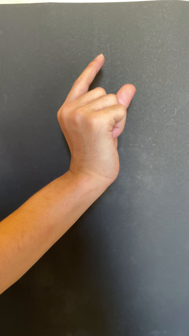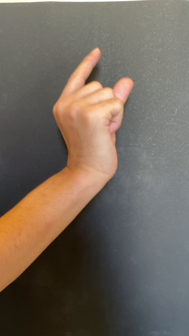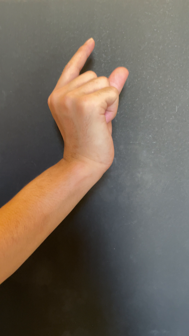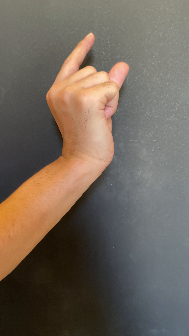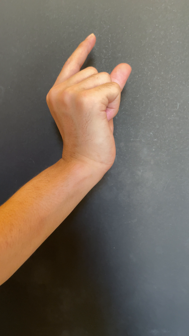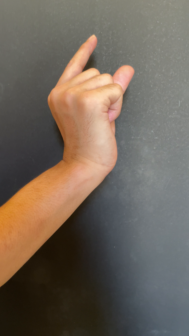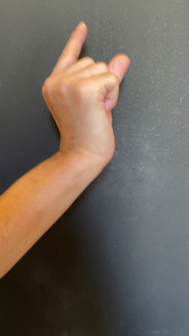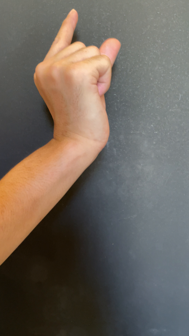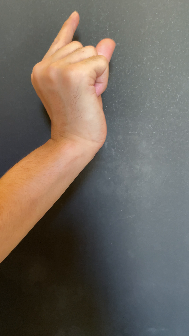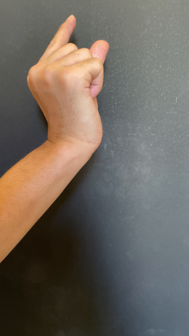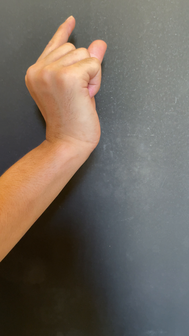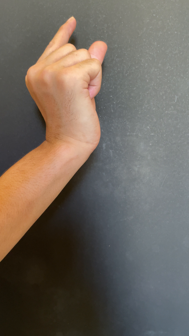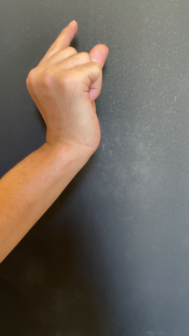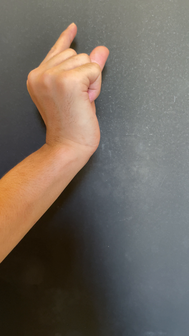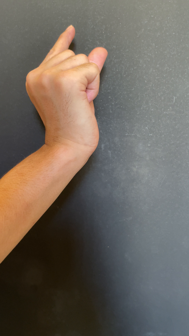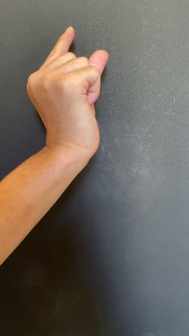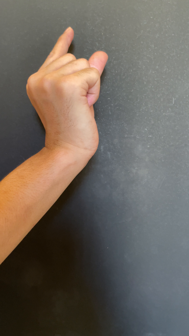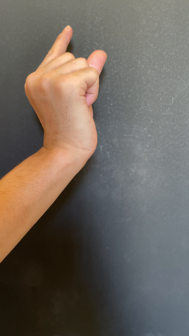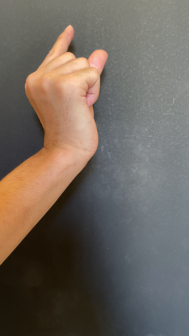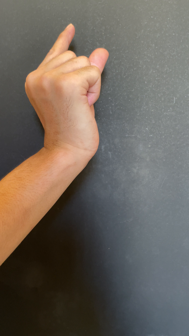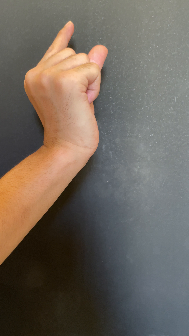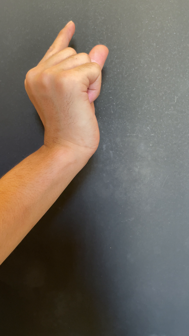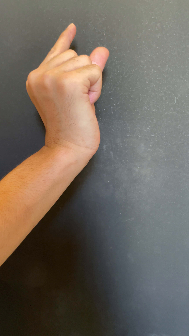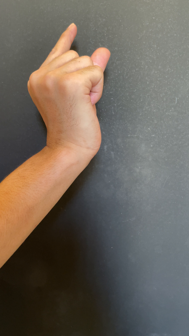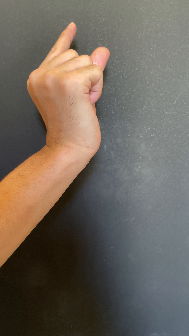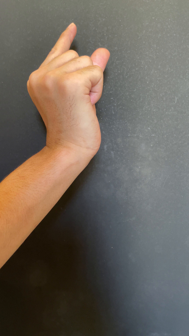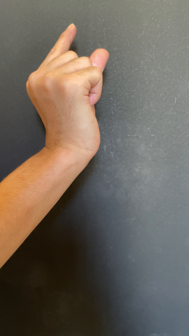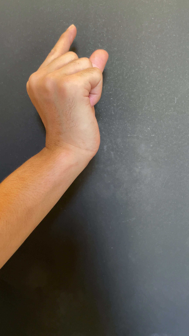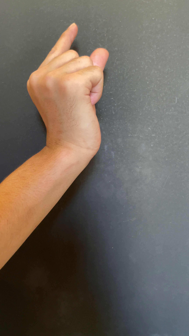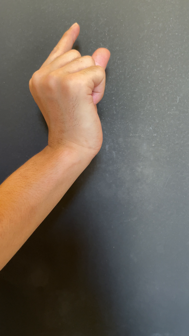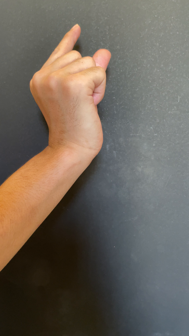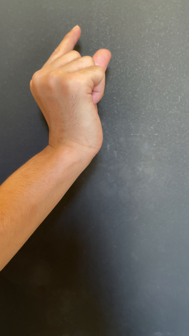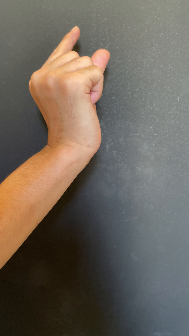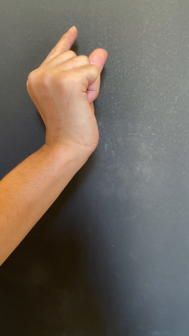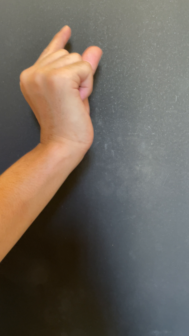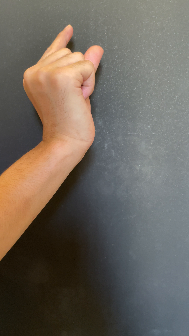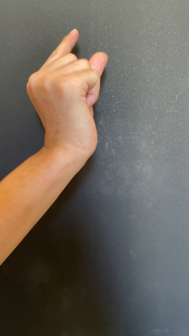ण